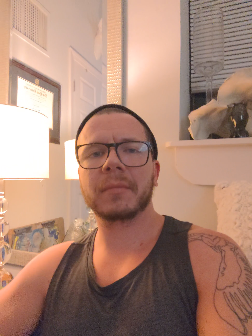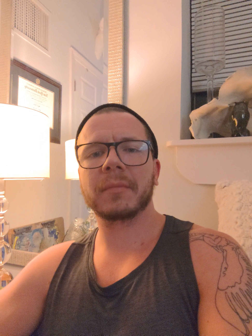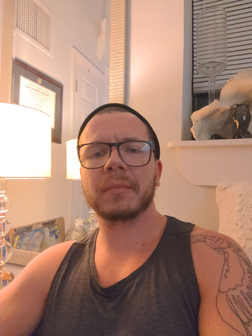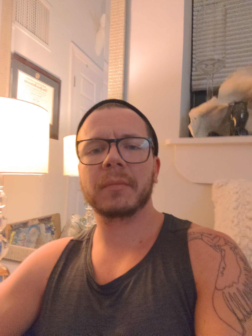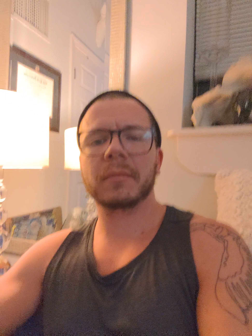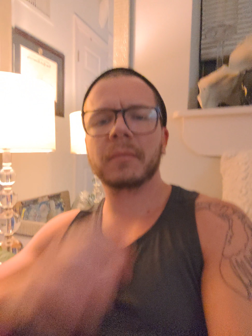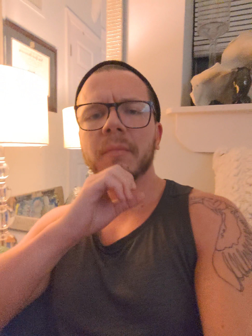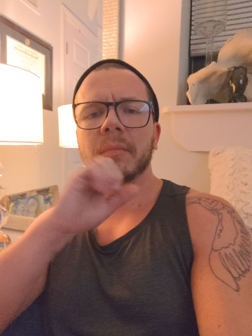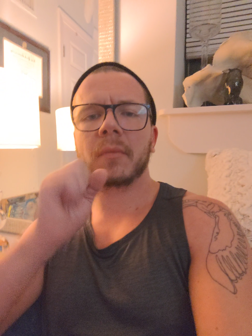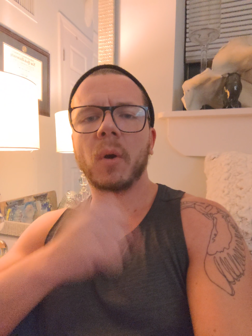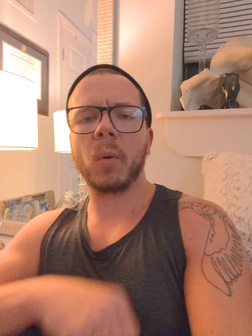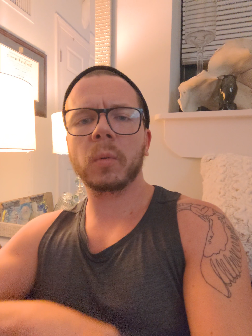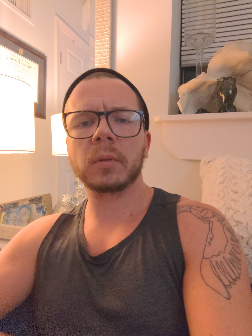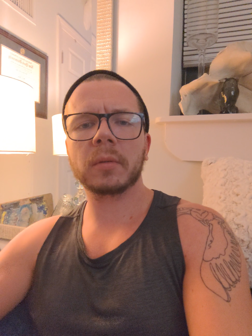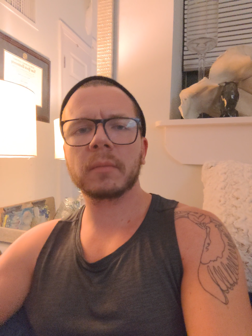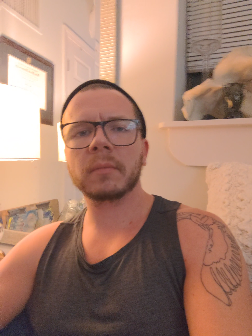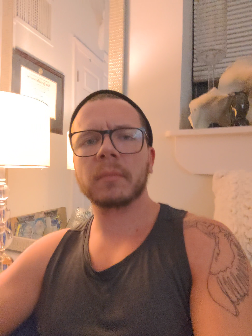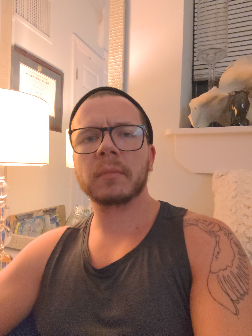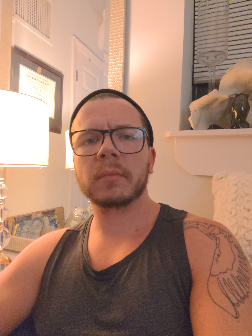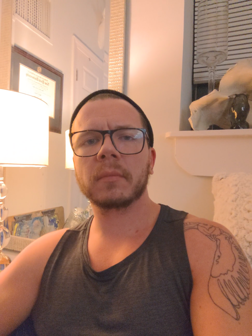old